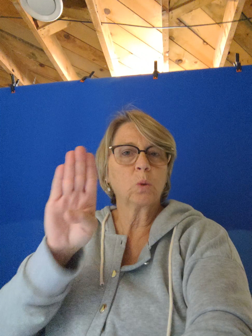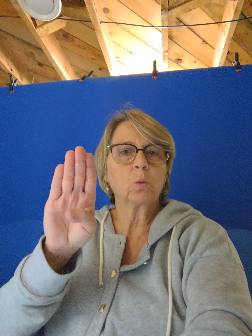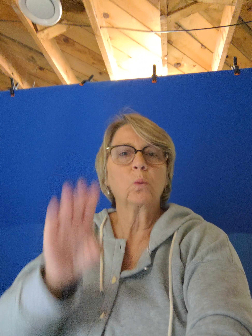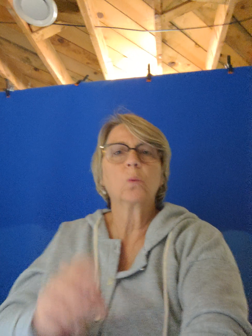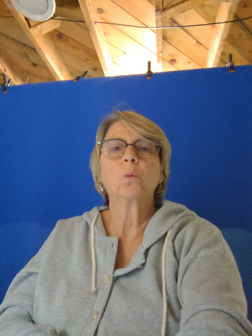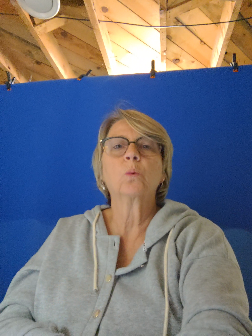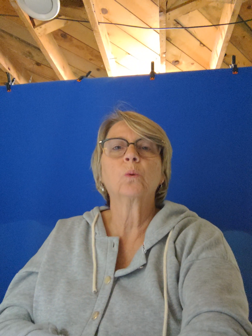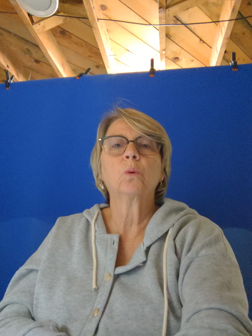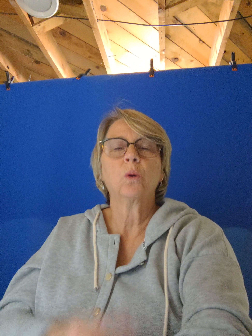blue